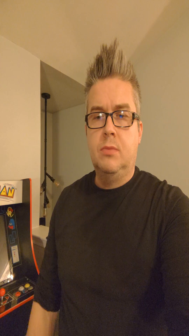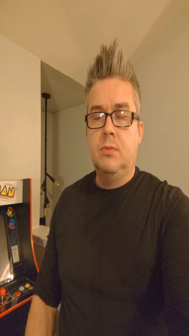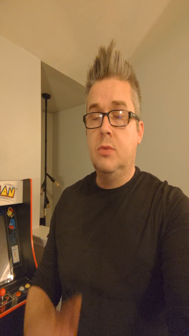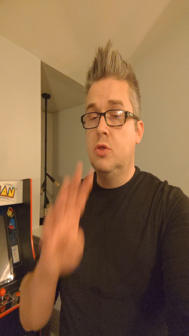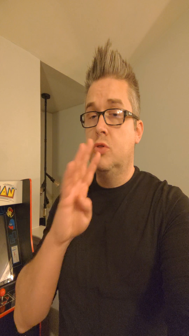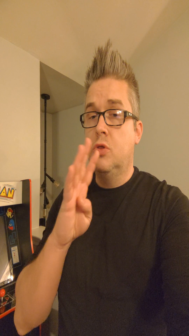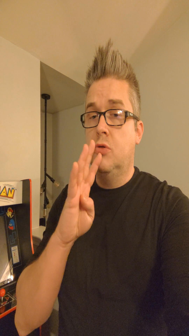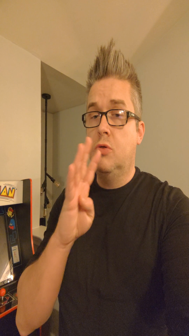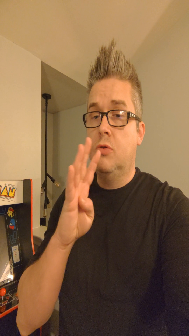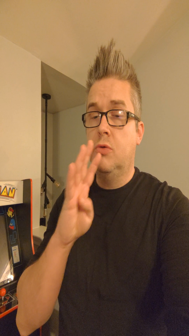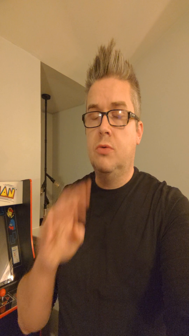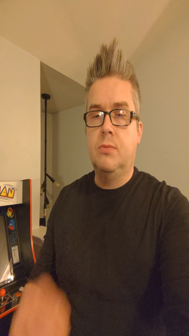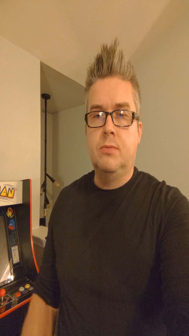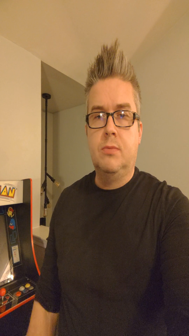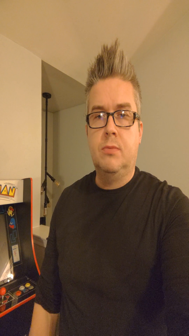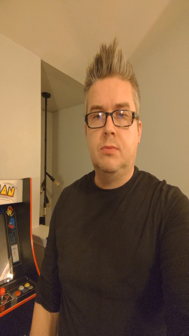talk